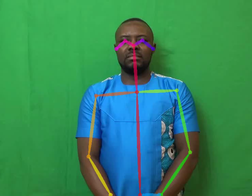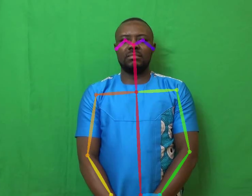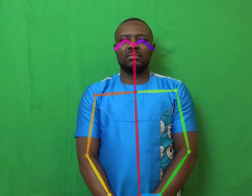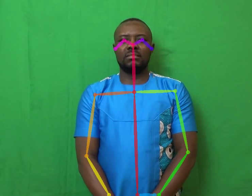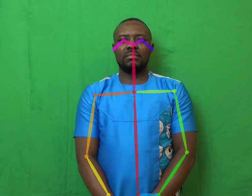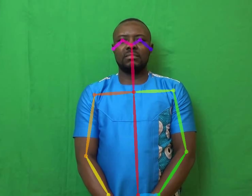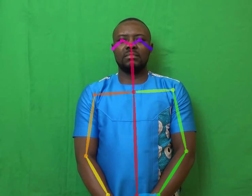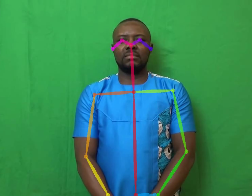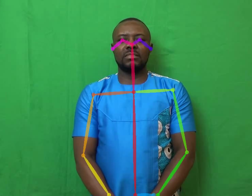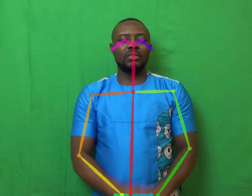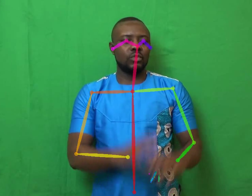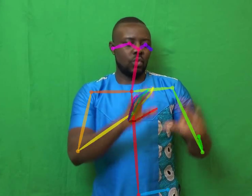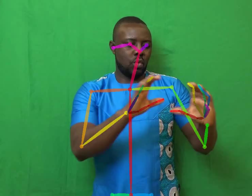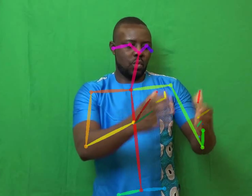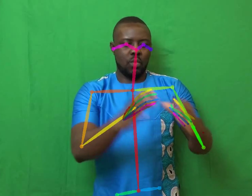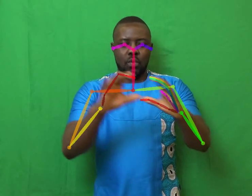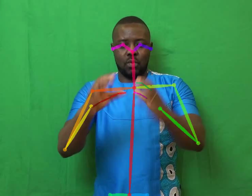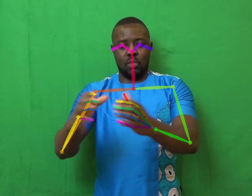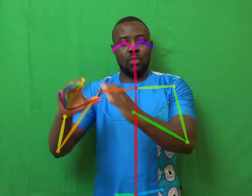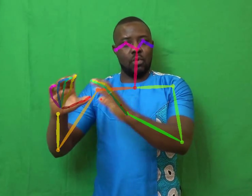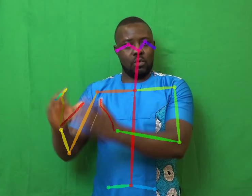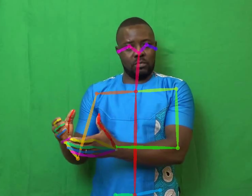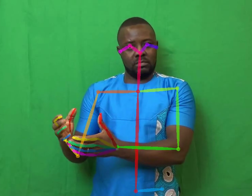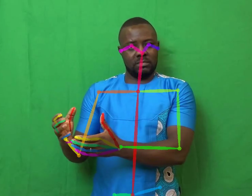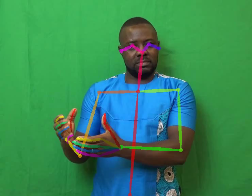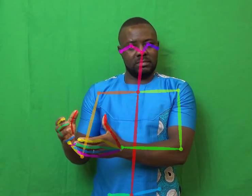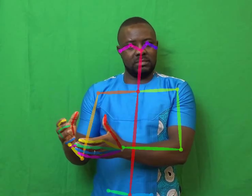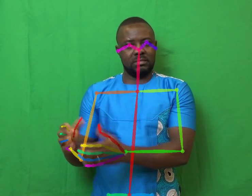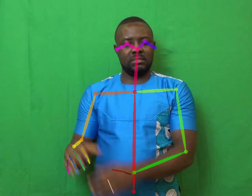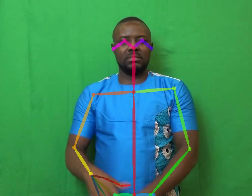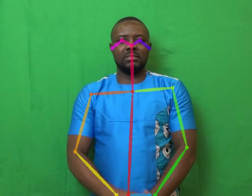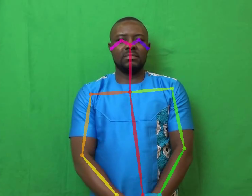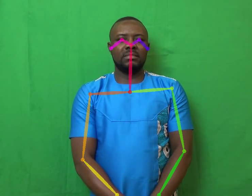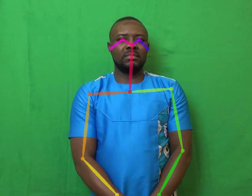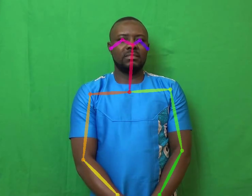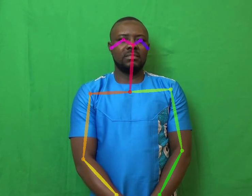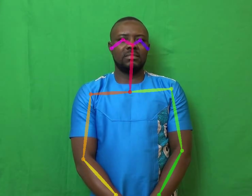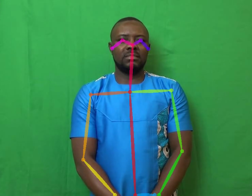community